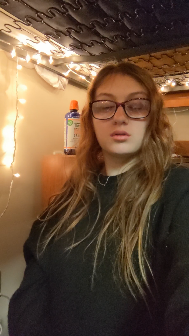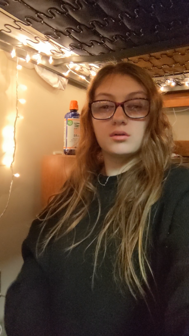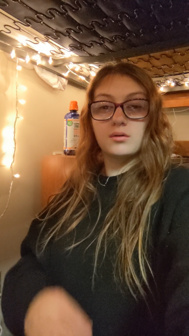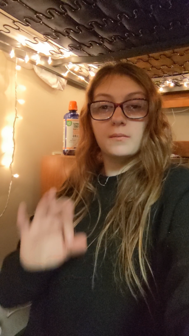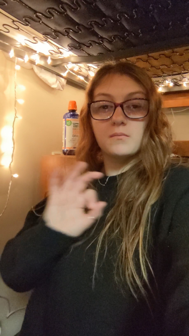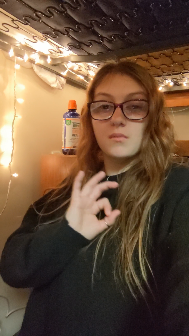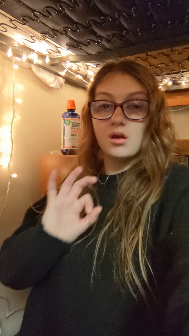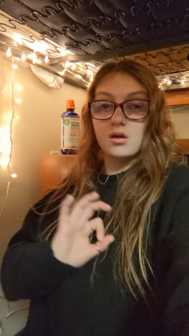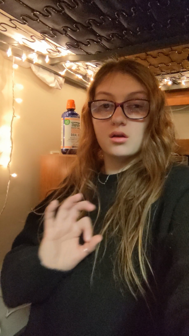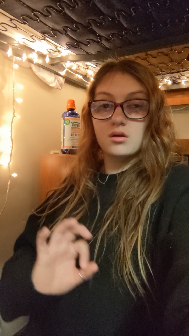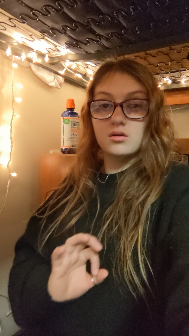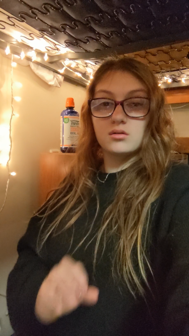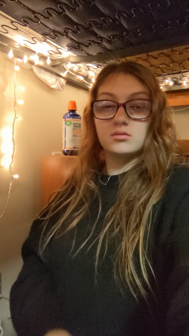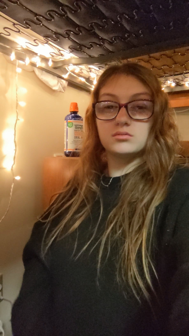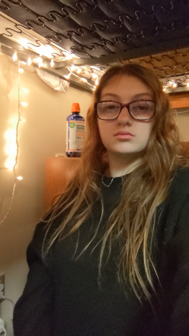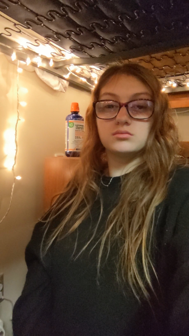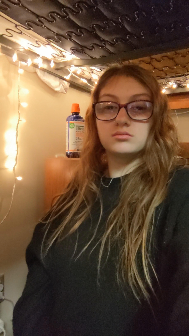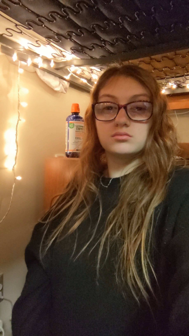button